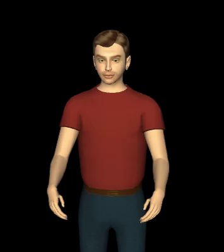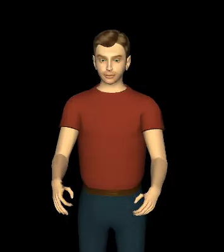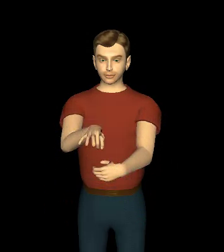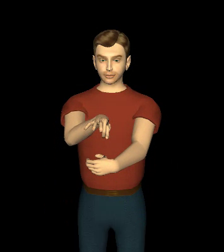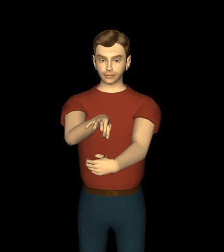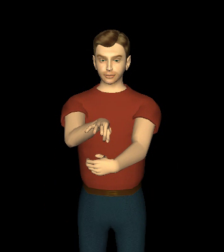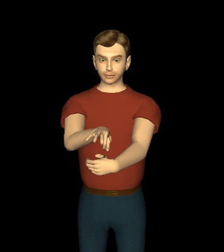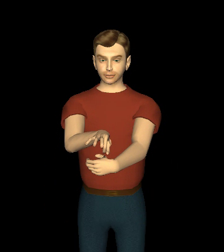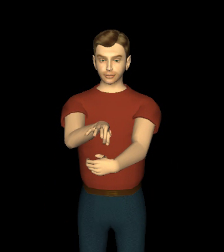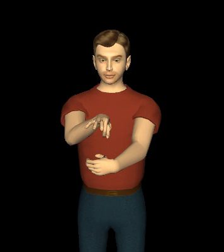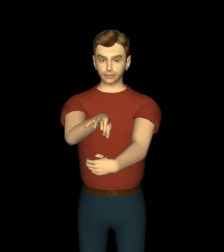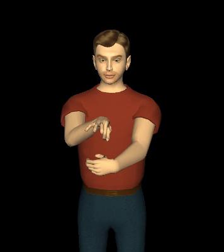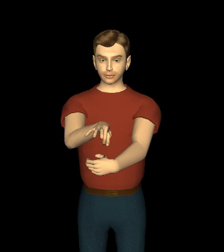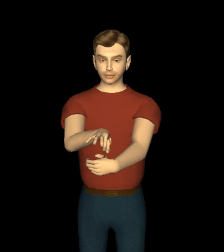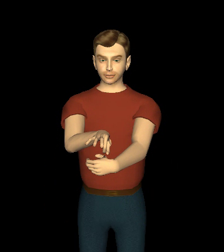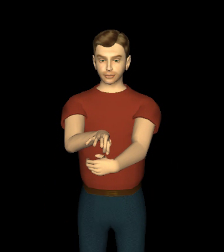شاي